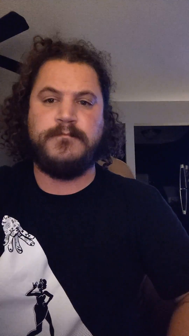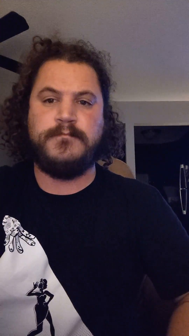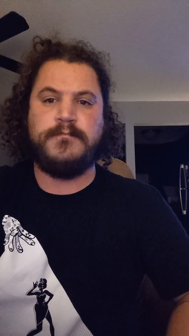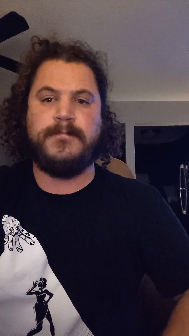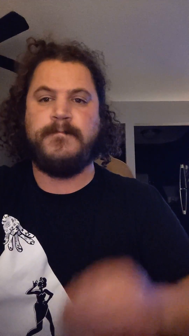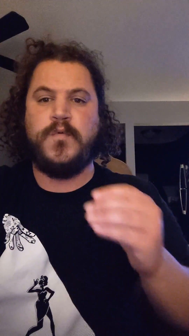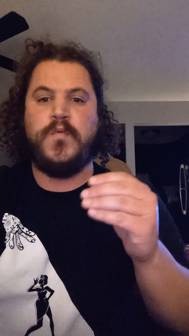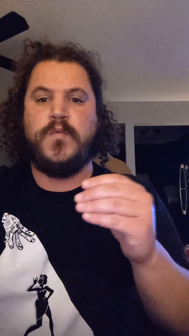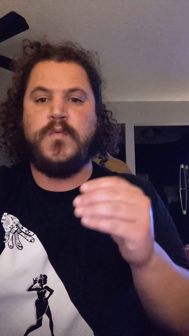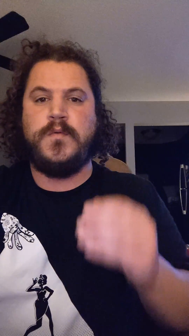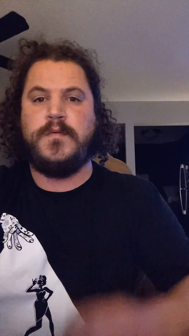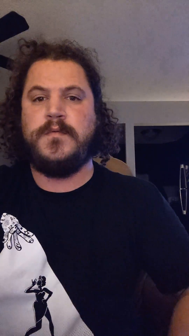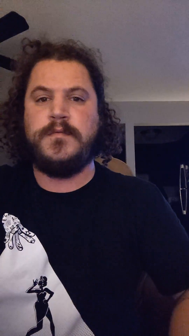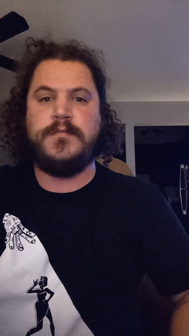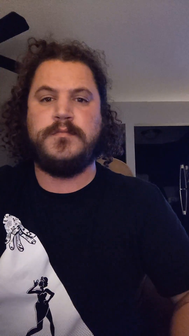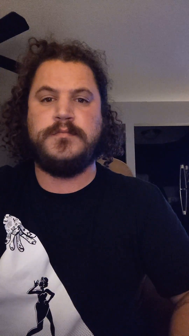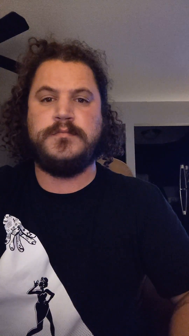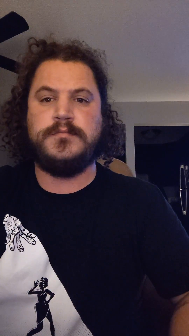more